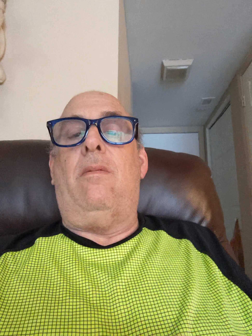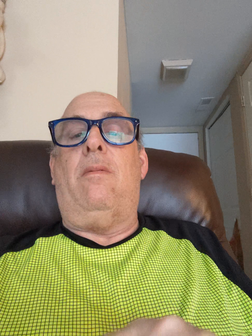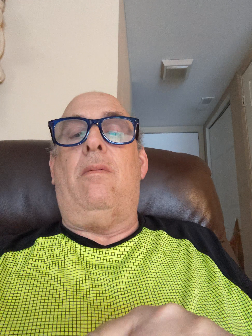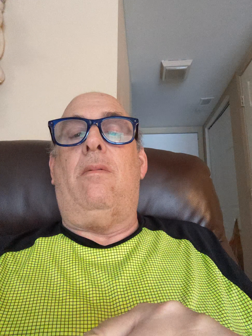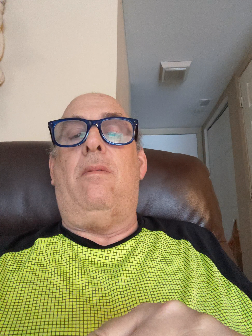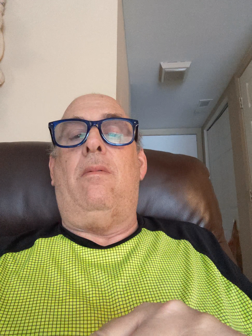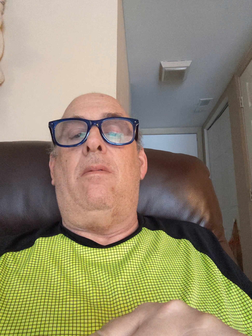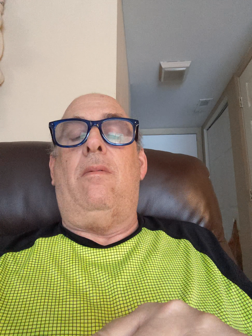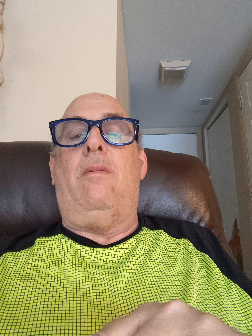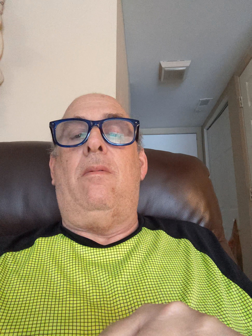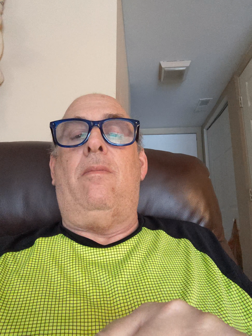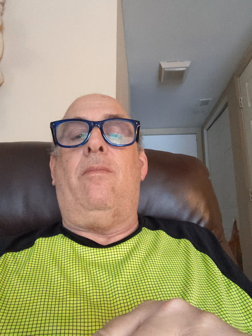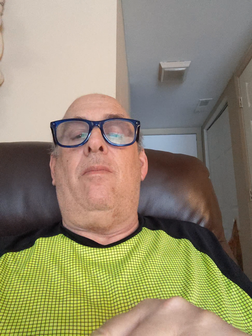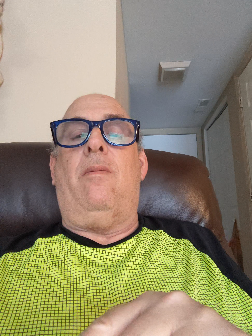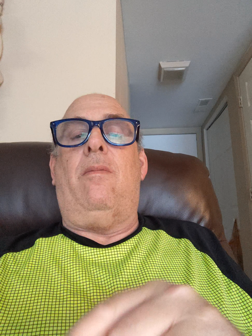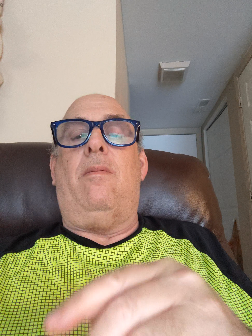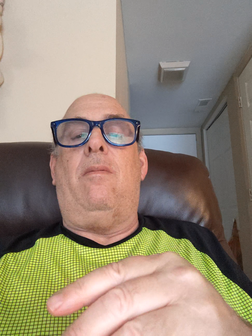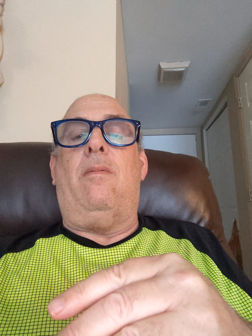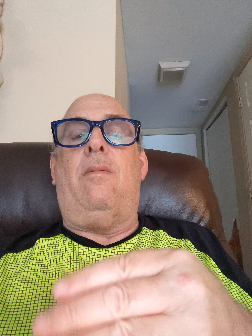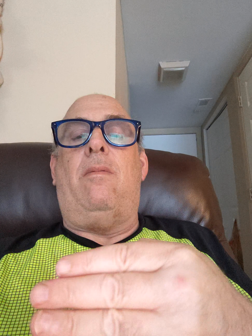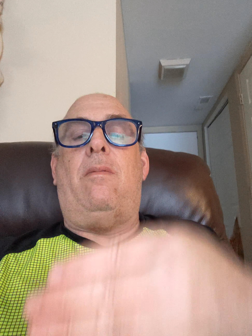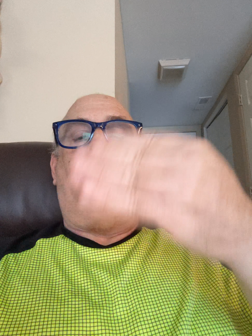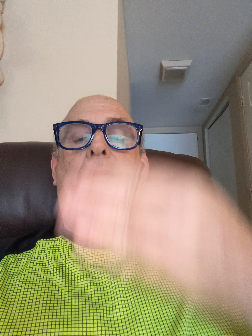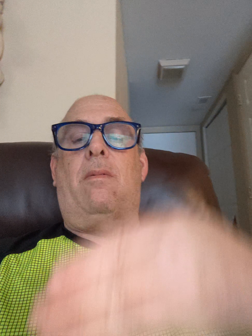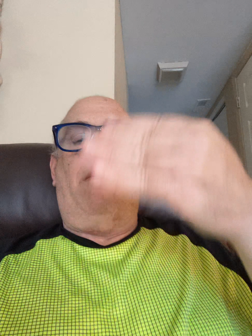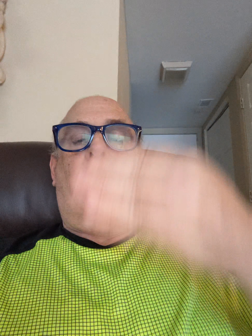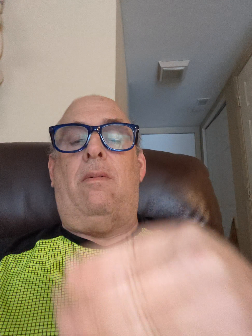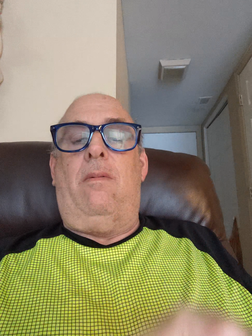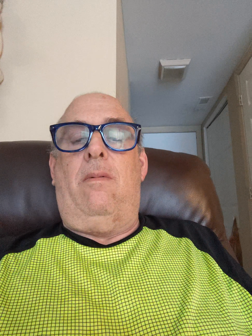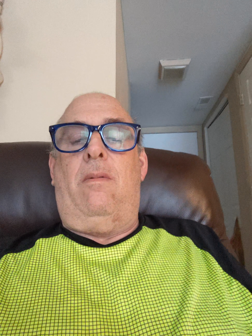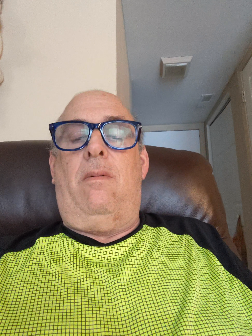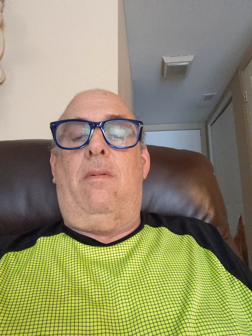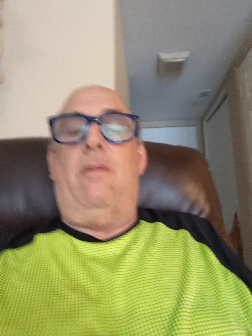window